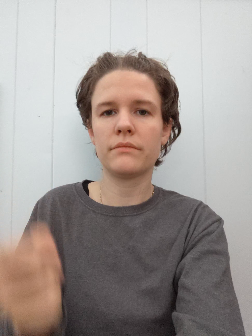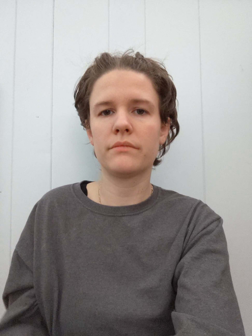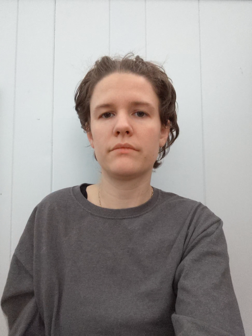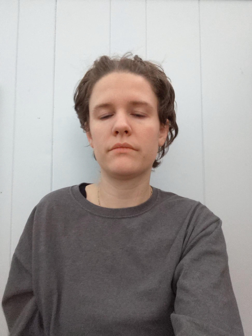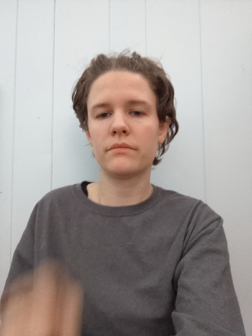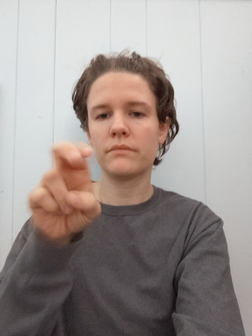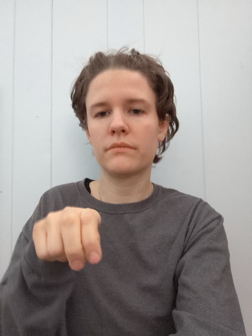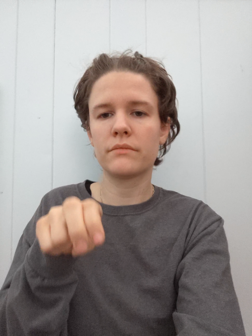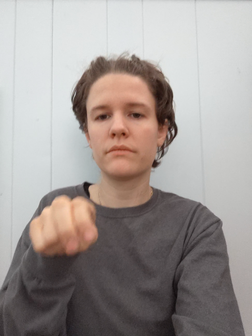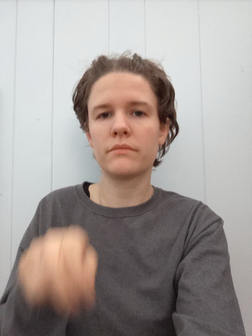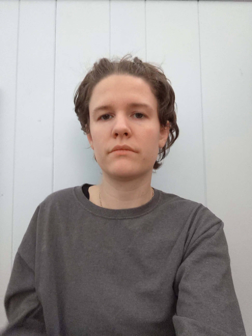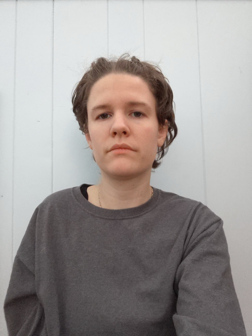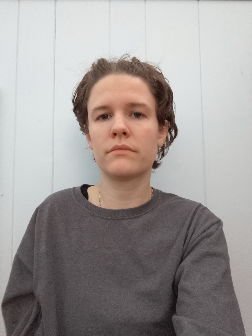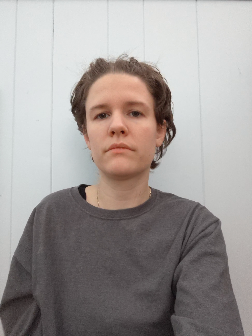chair